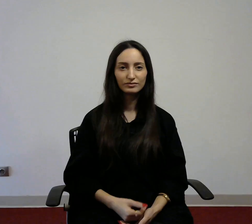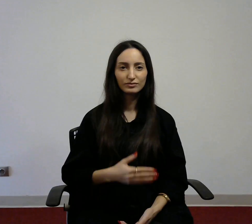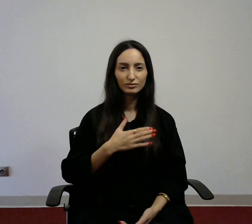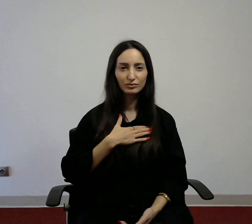mən